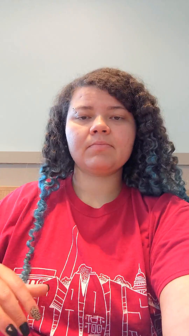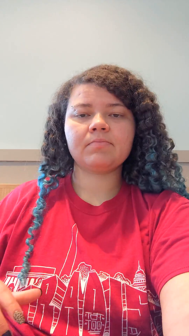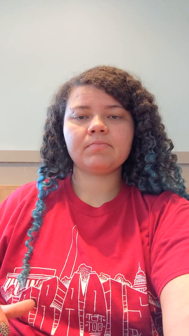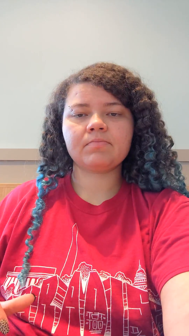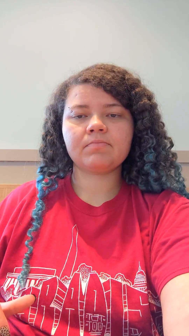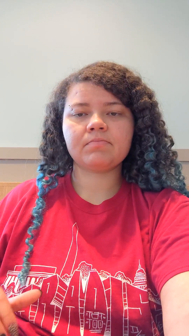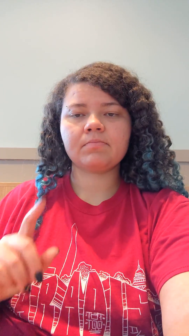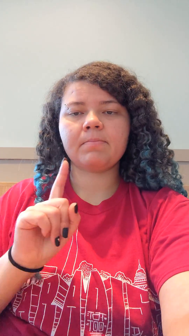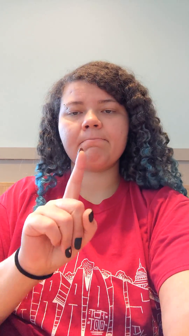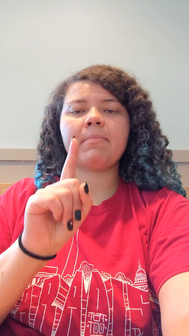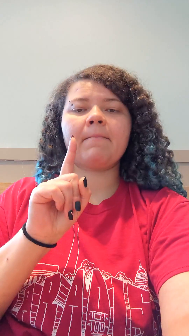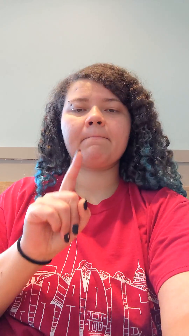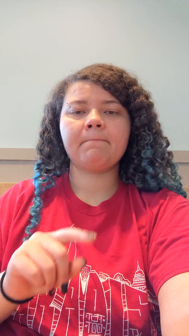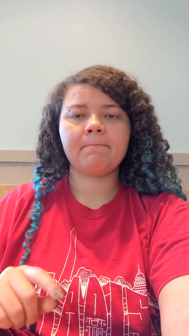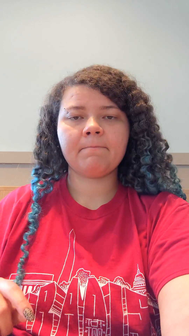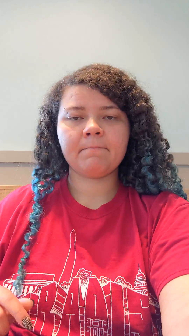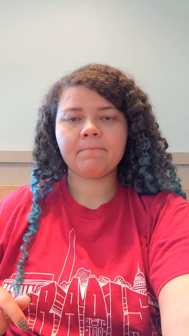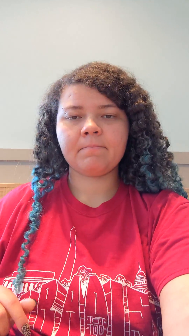bump